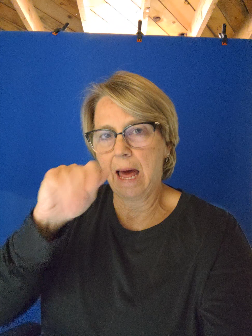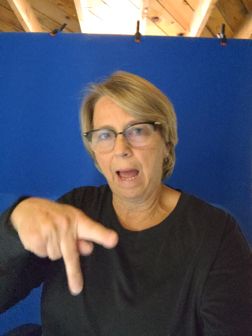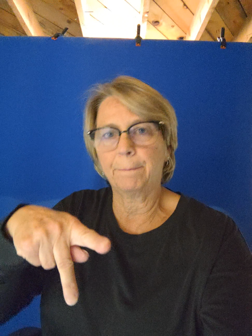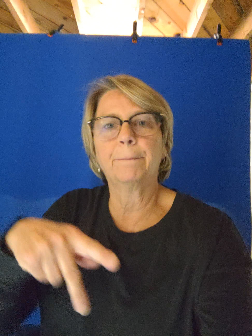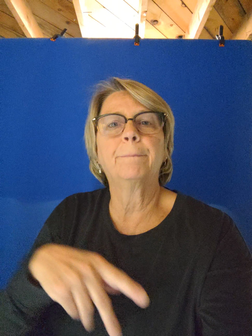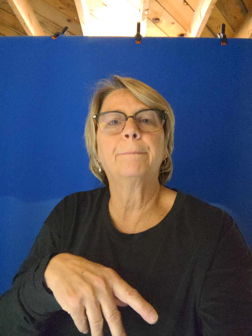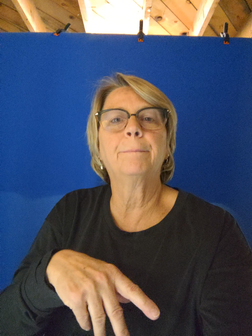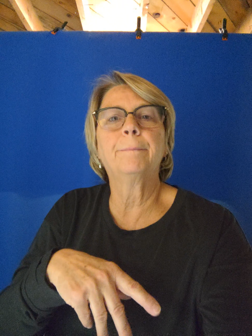nap